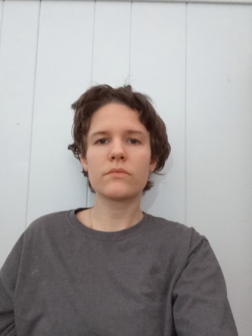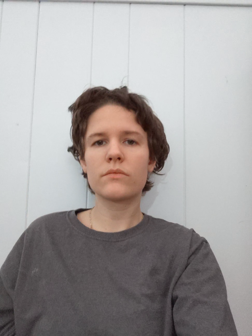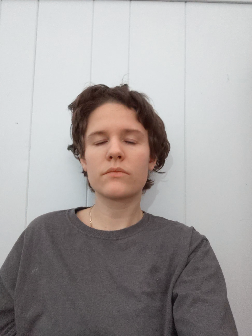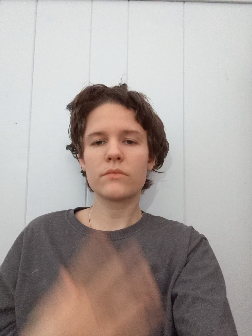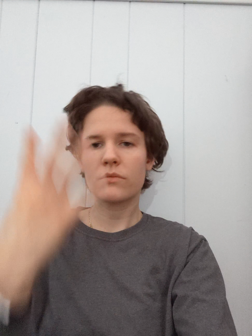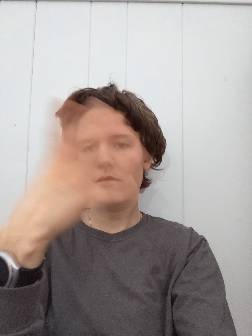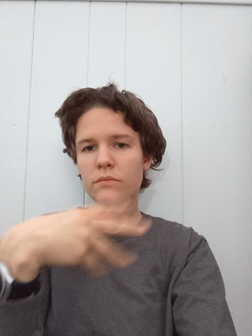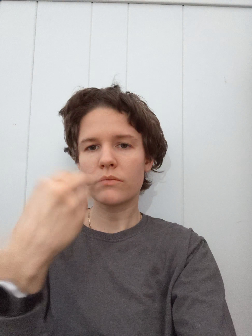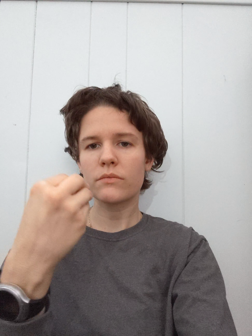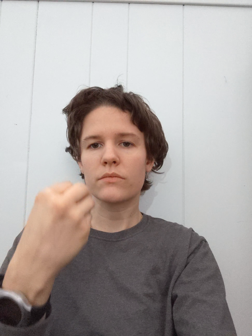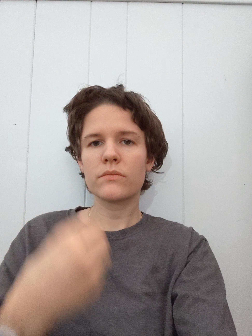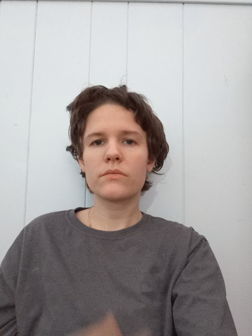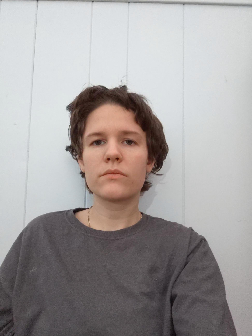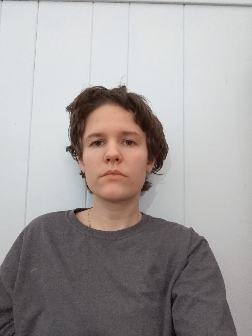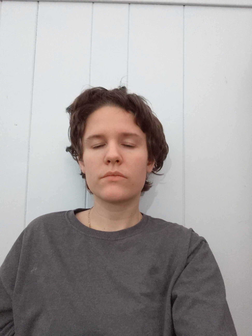pretty